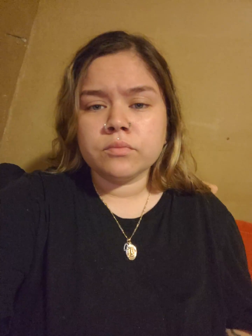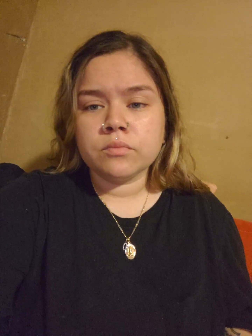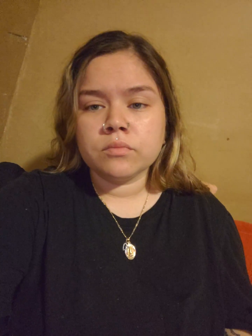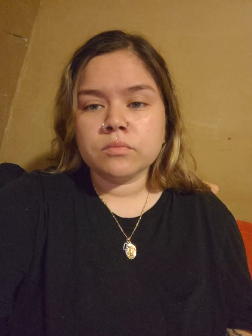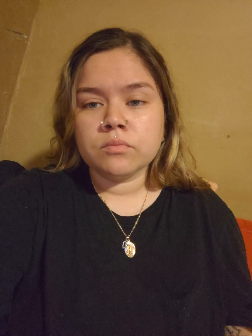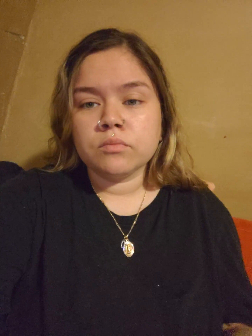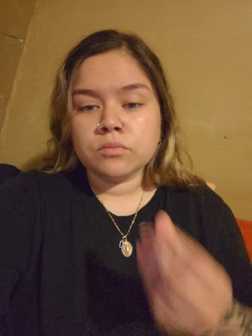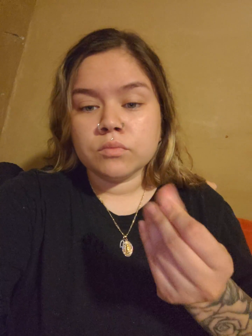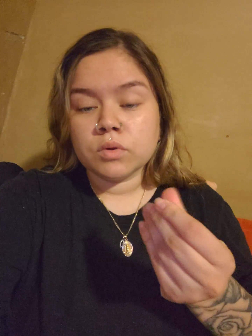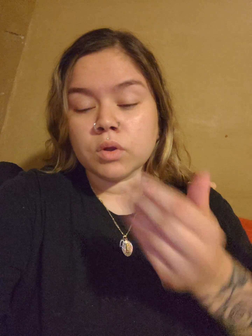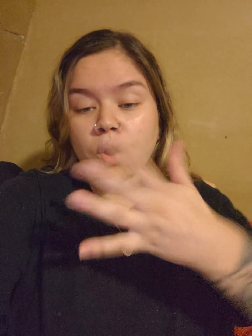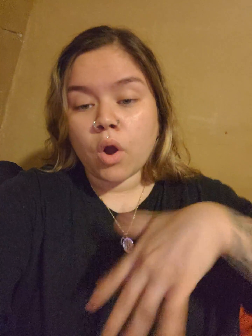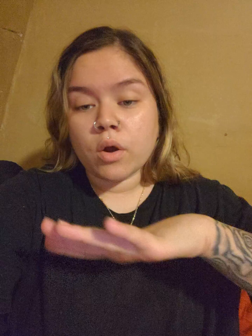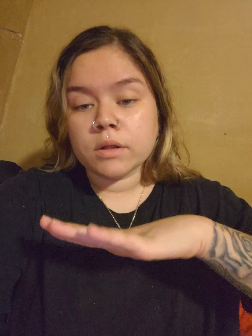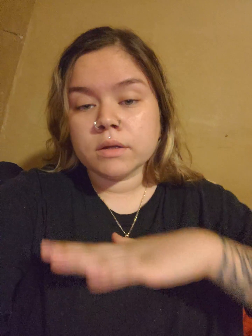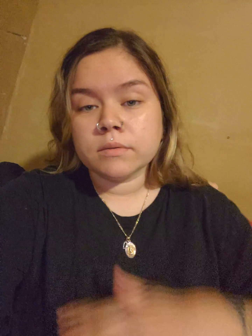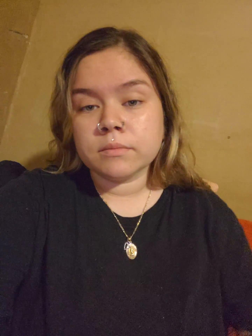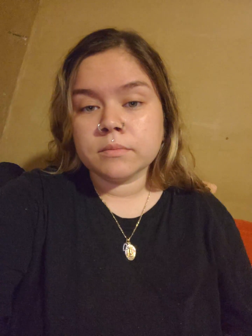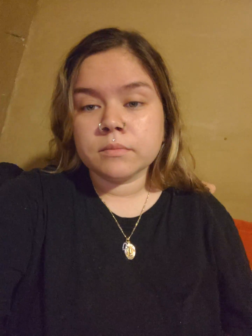garden